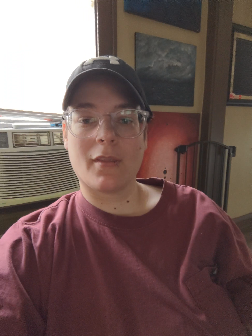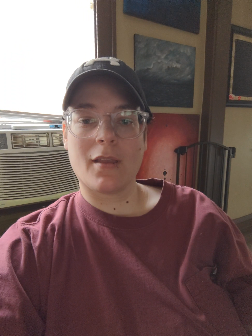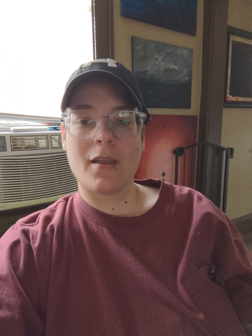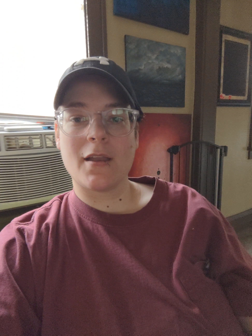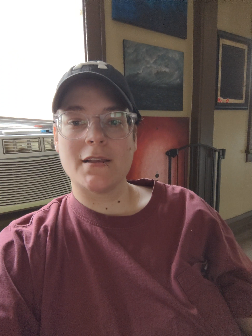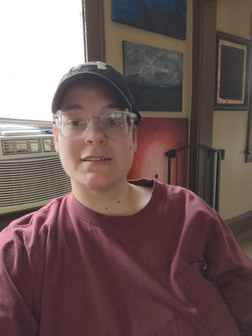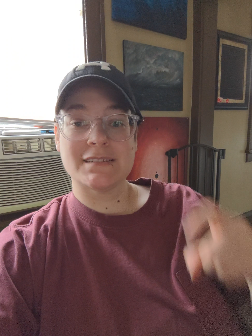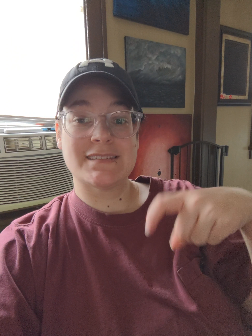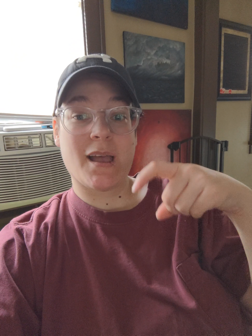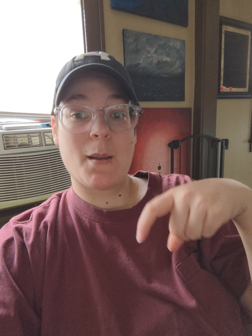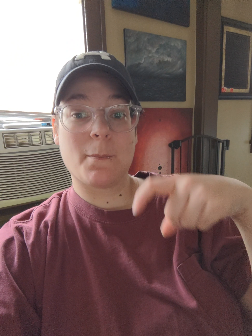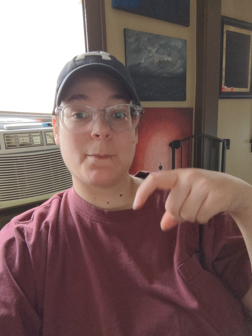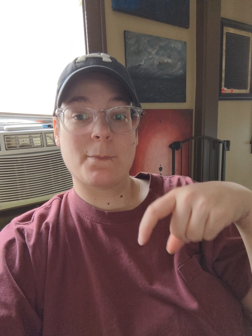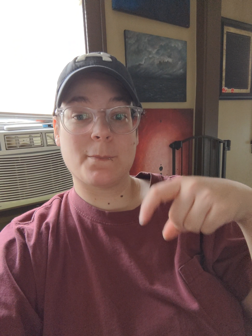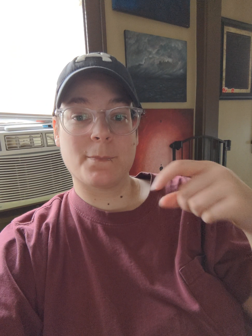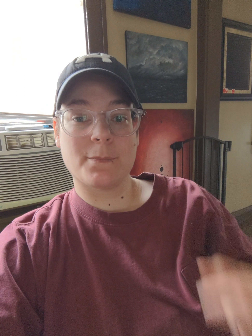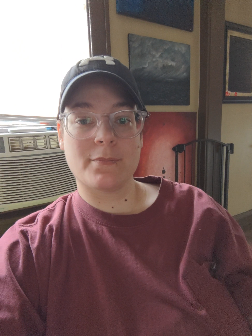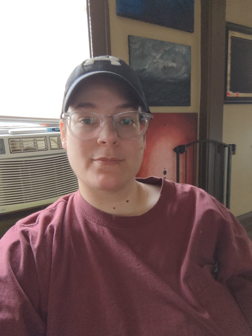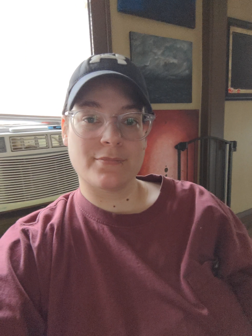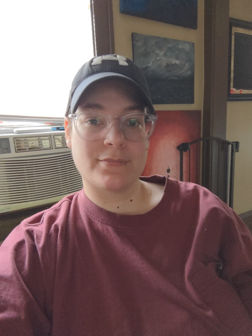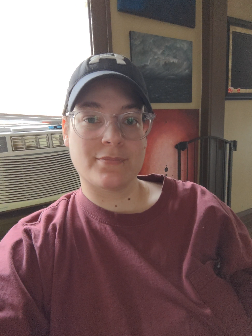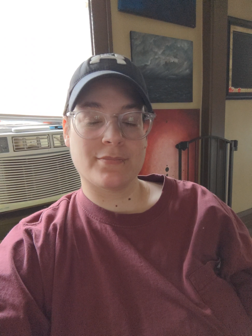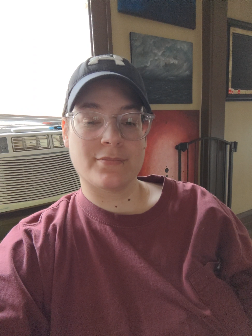time